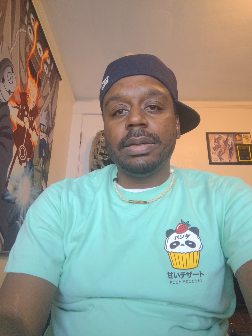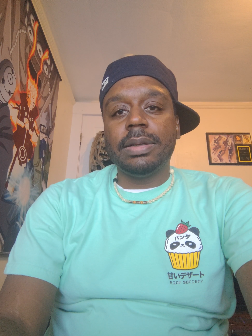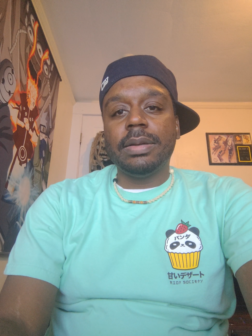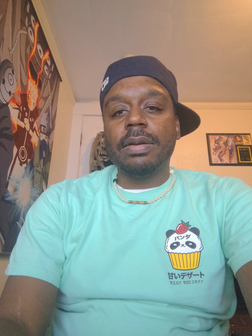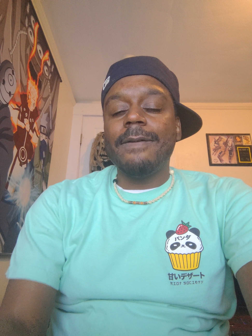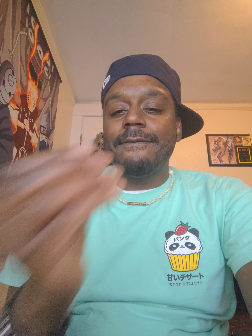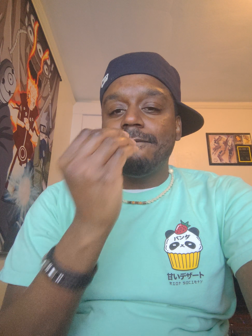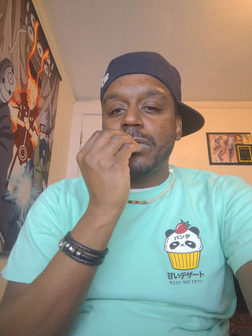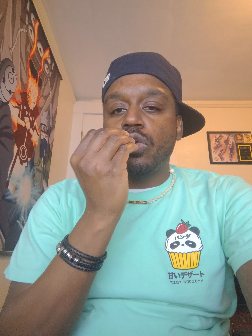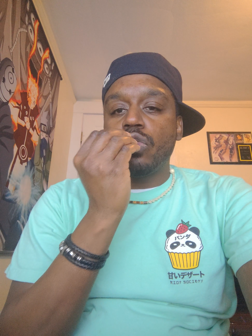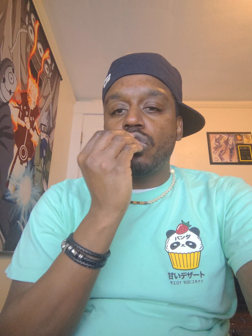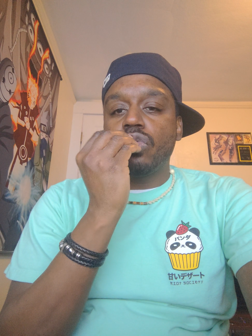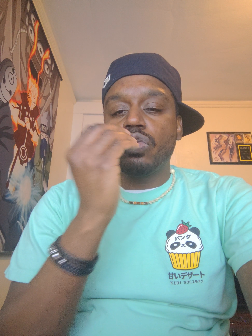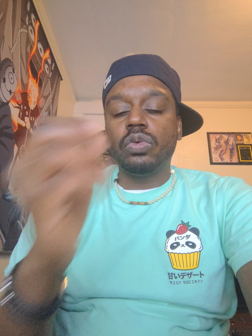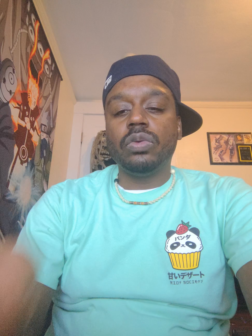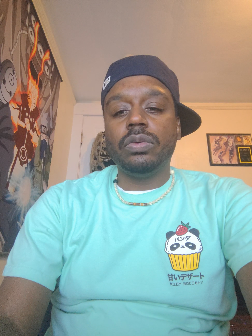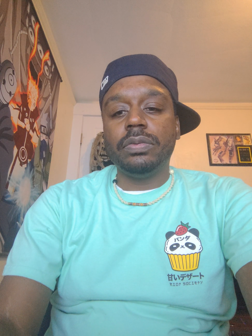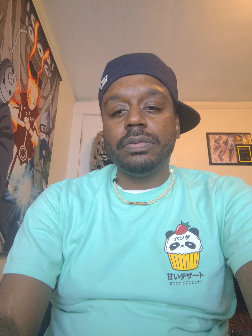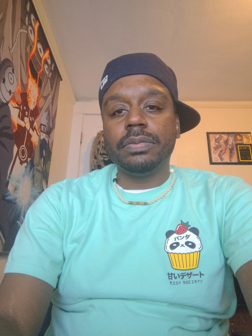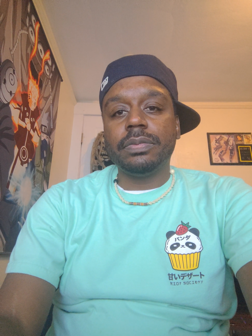food